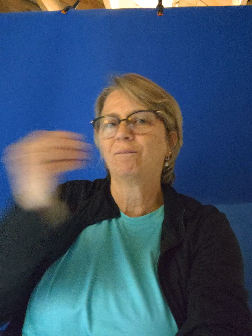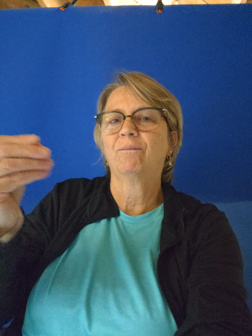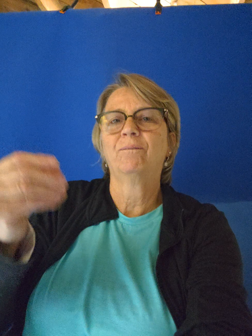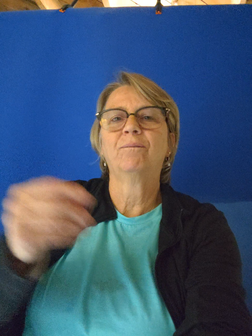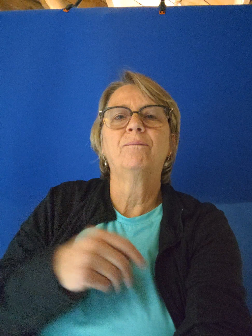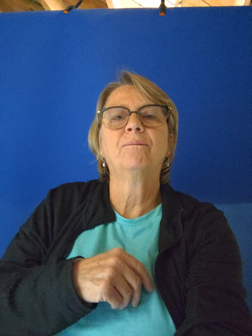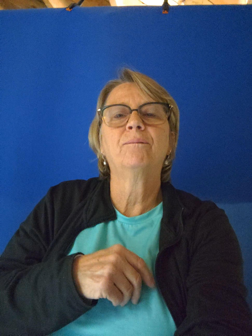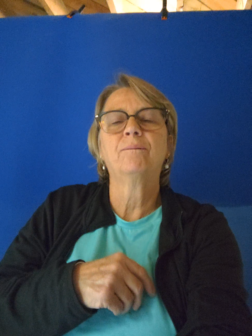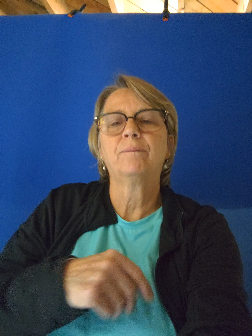wolf